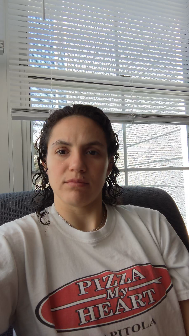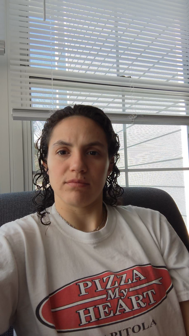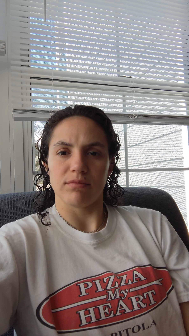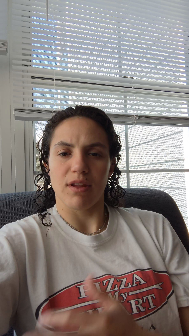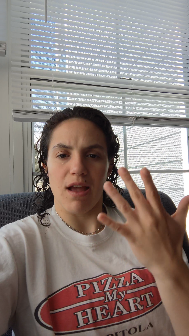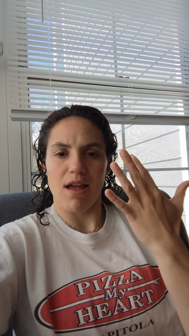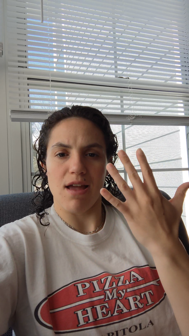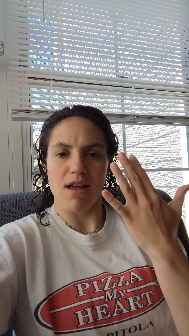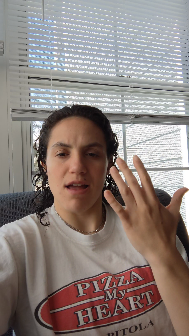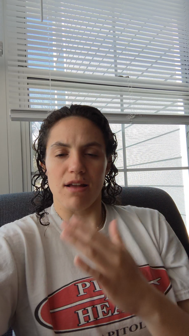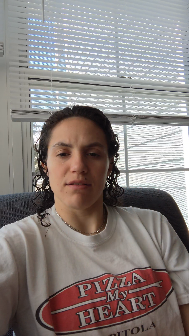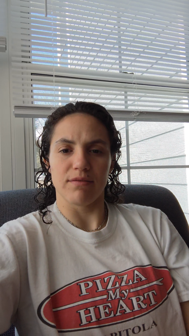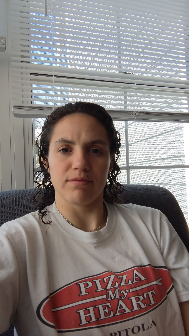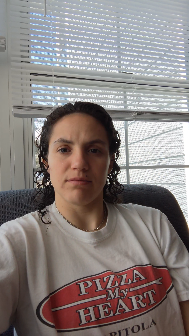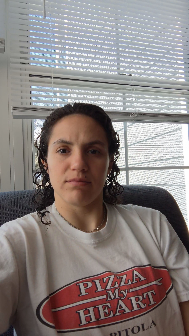hand